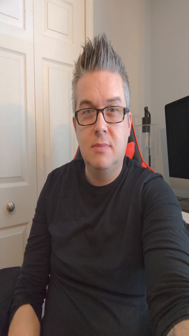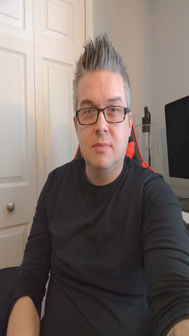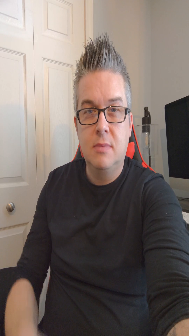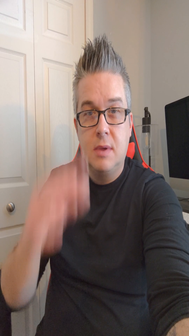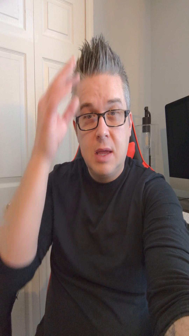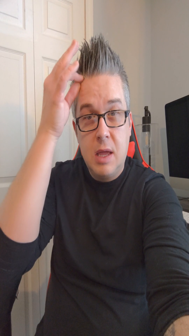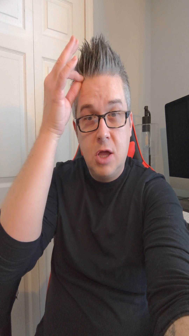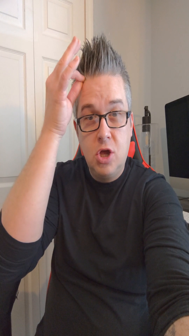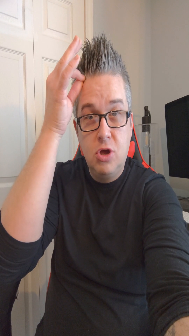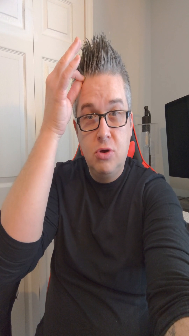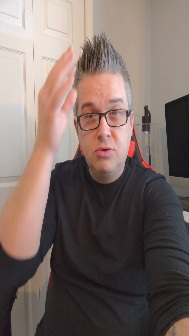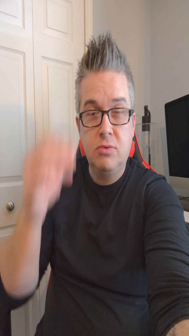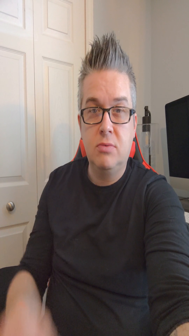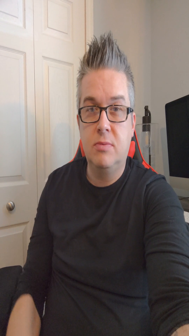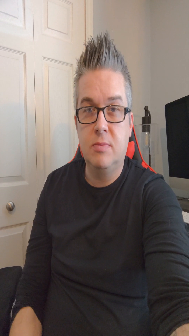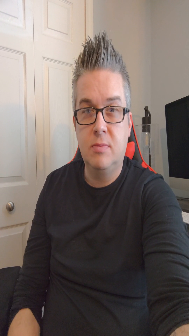hair